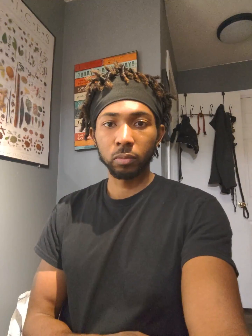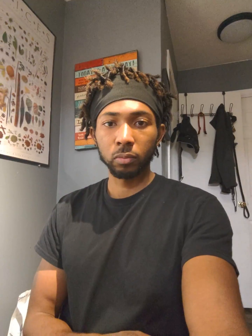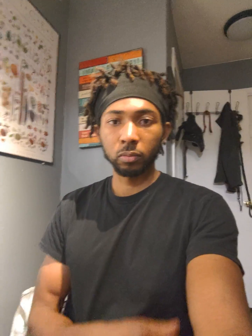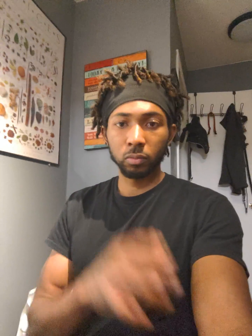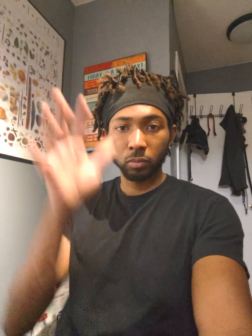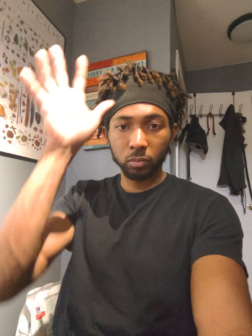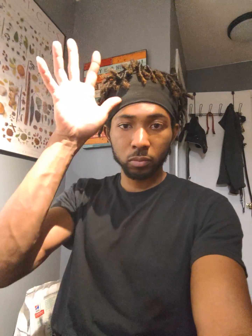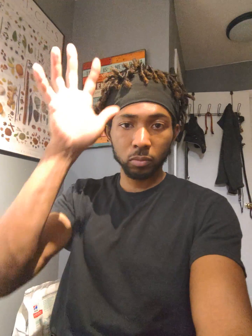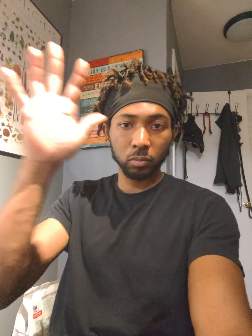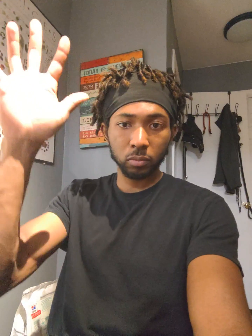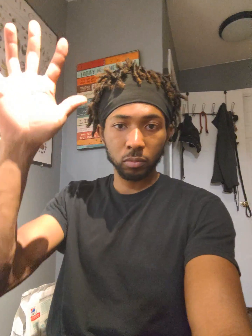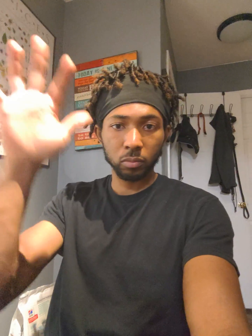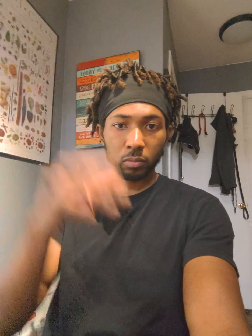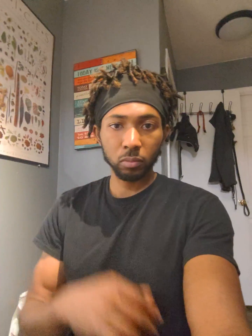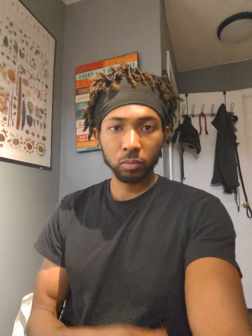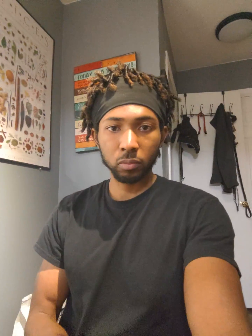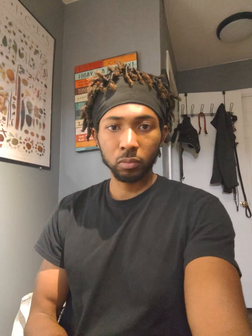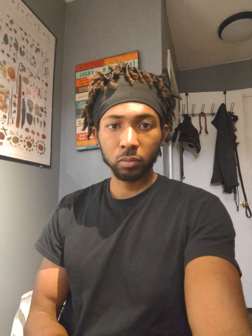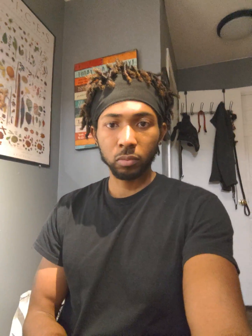deer